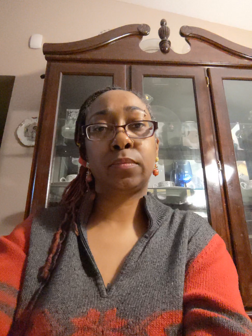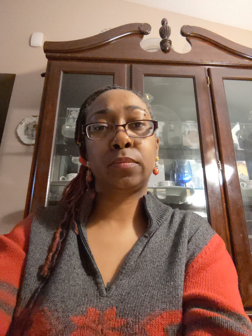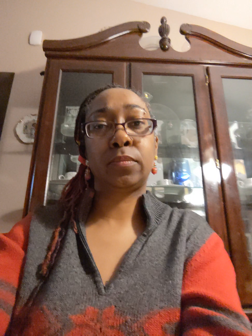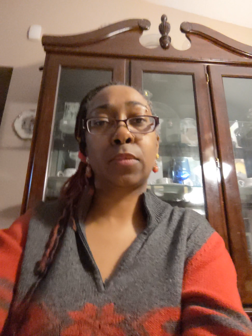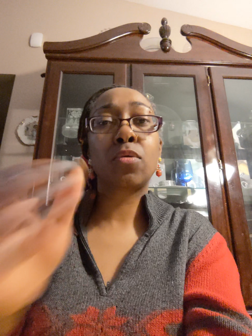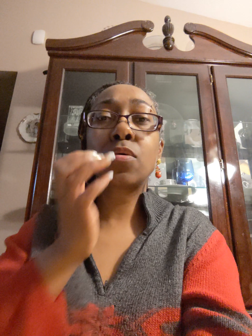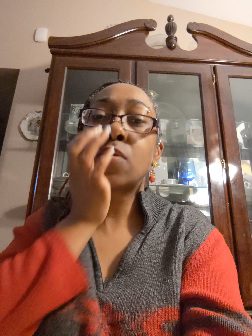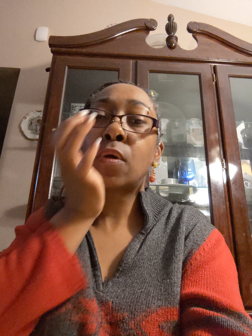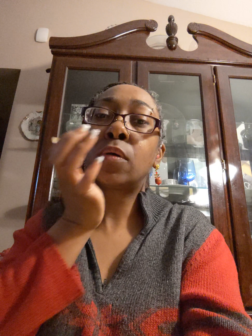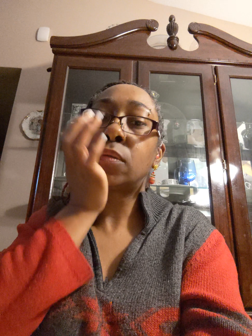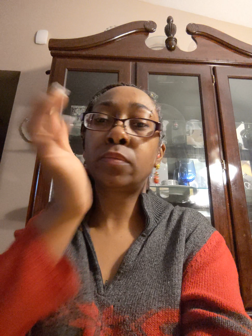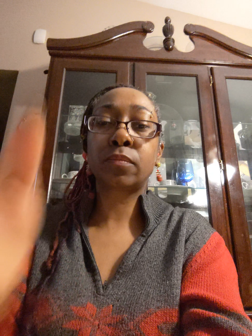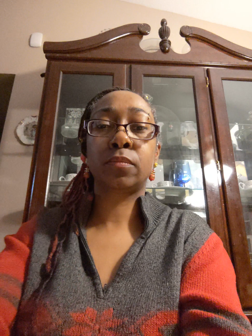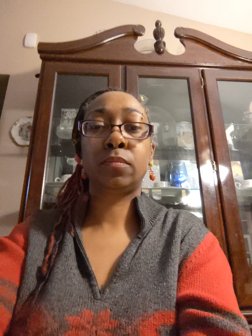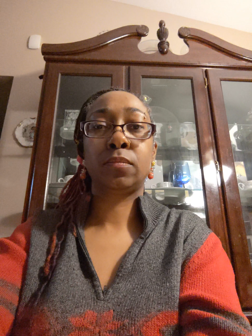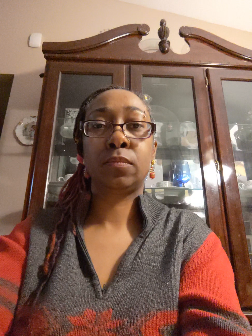grass